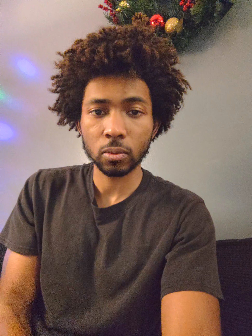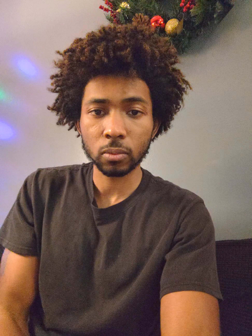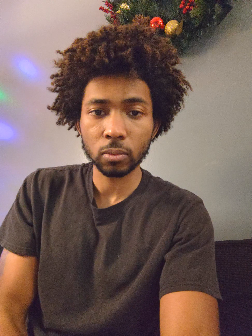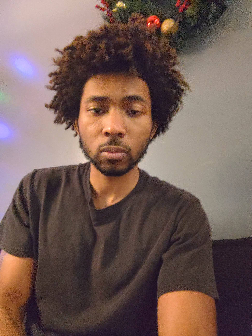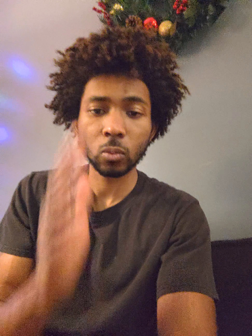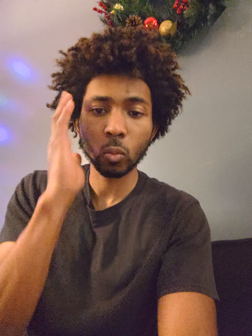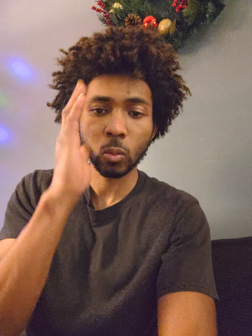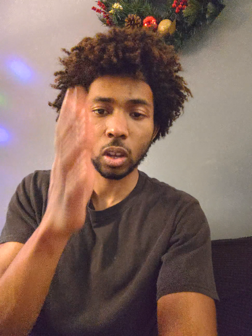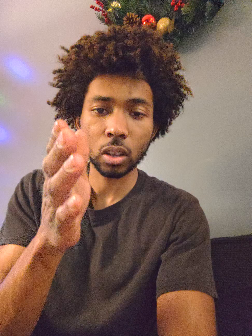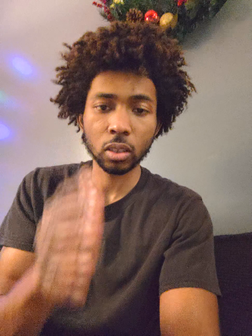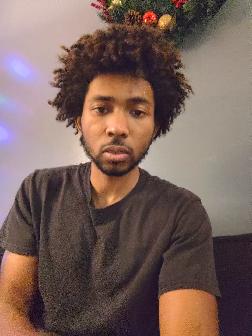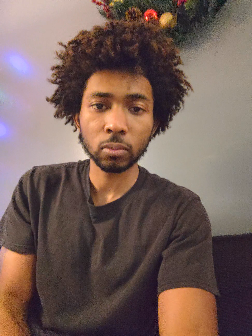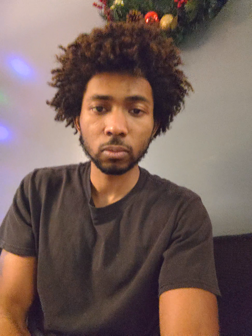will